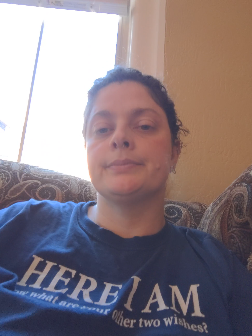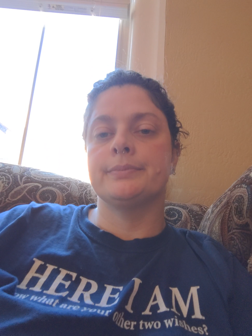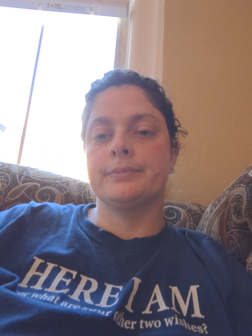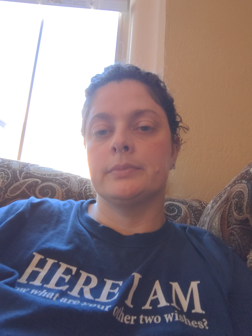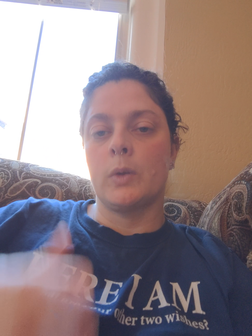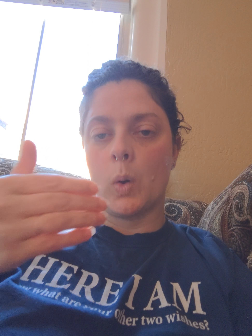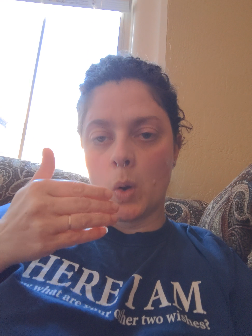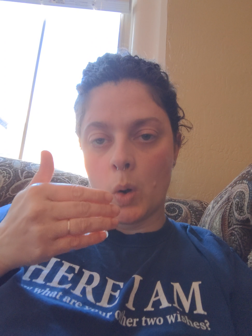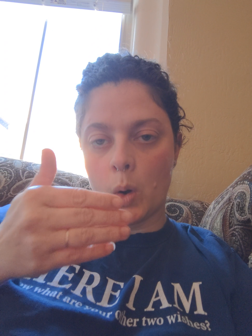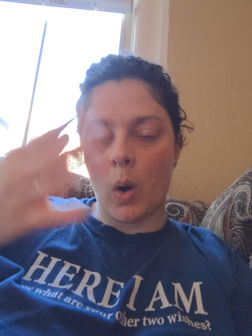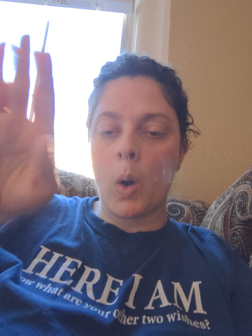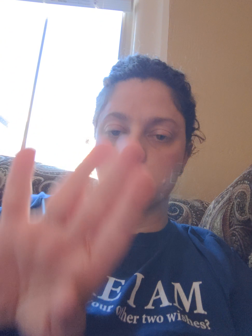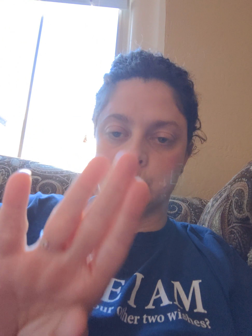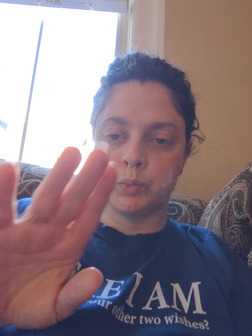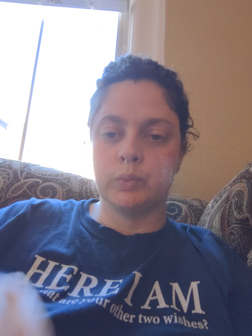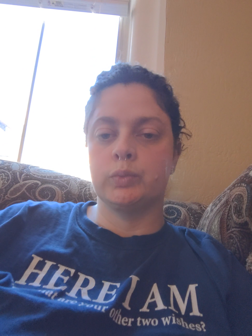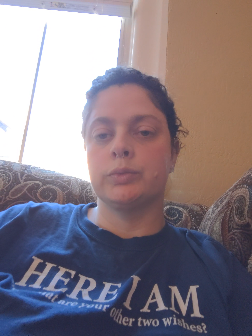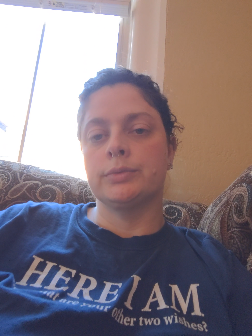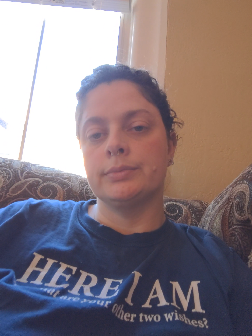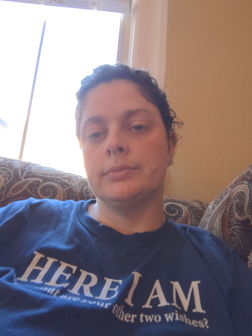close